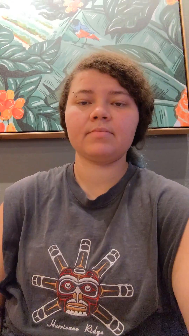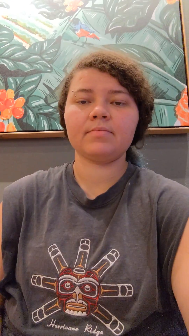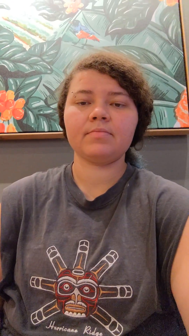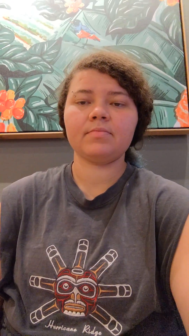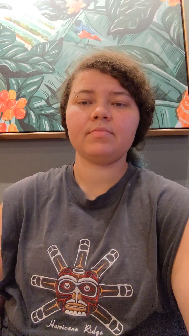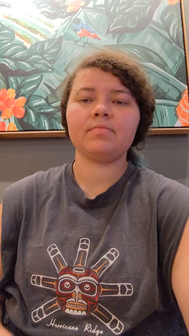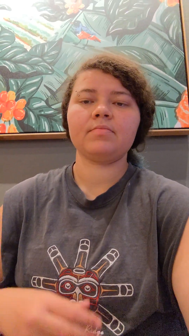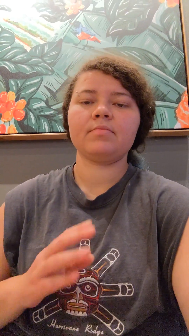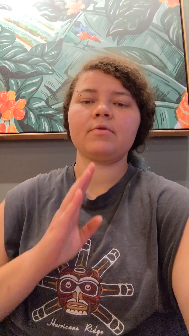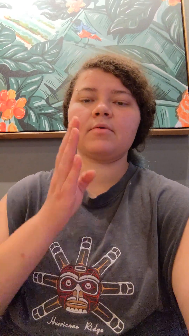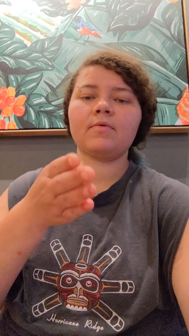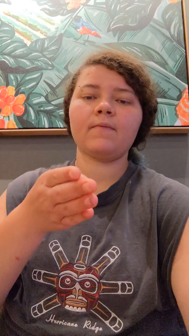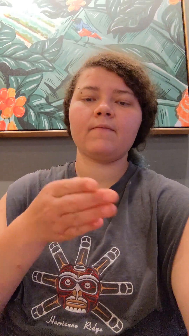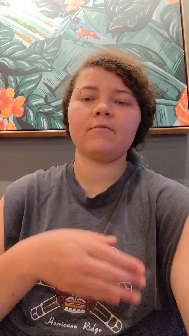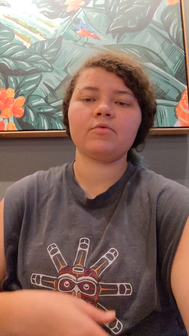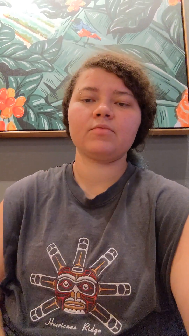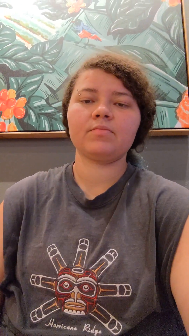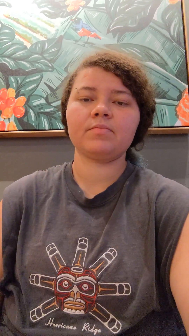over